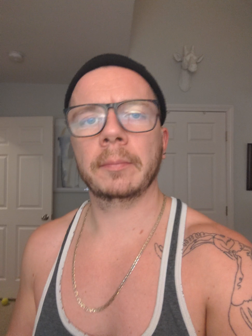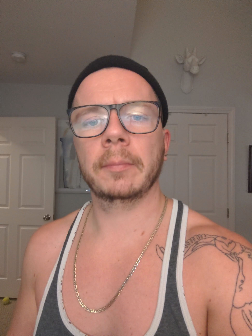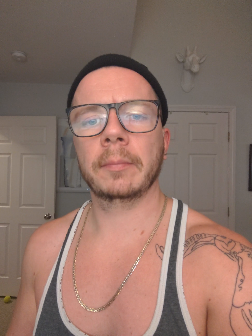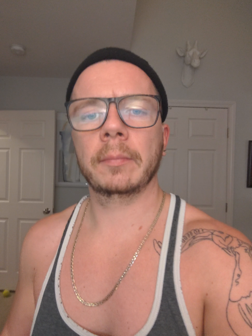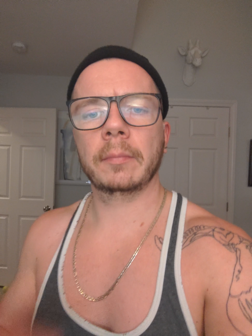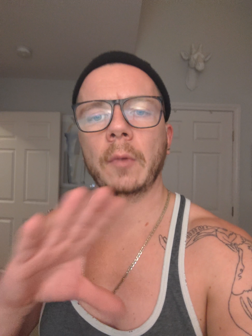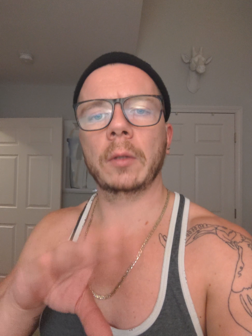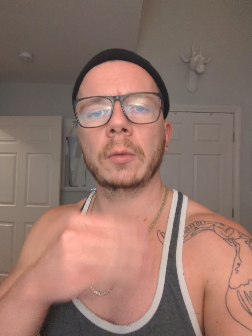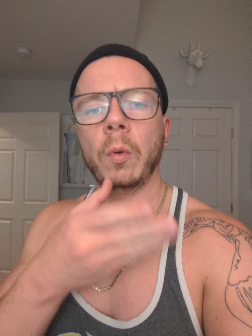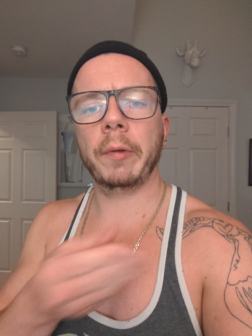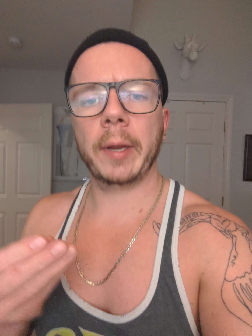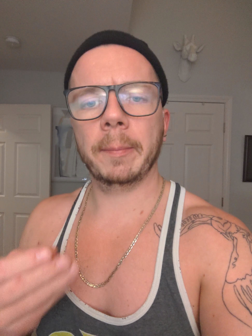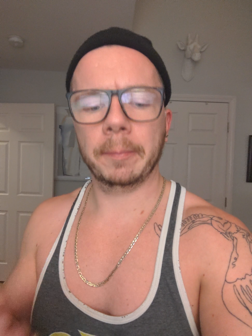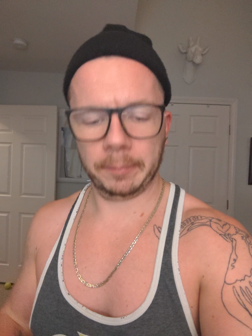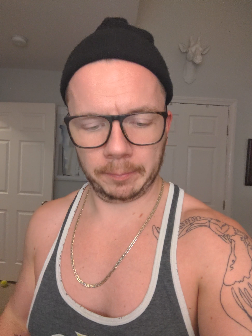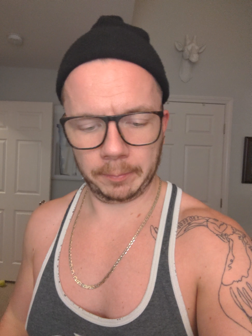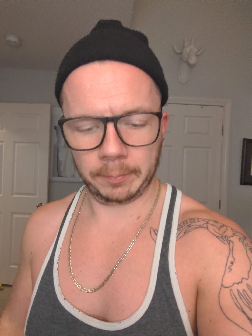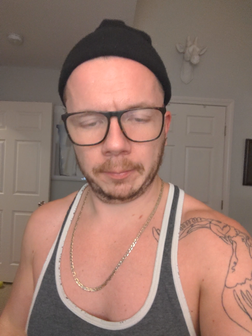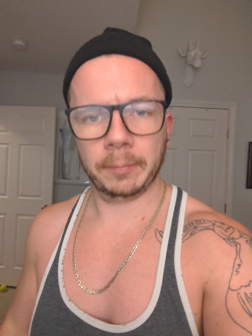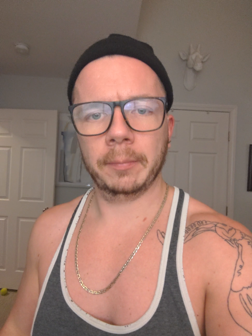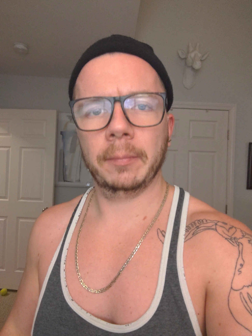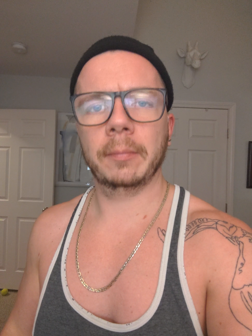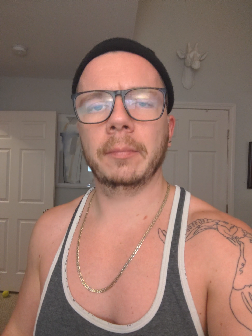story